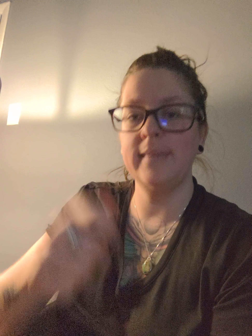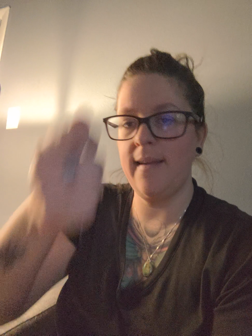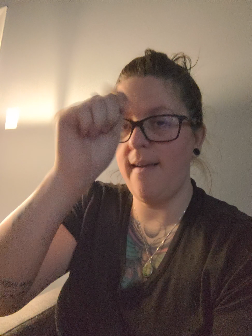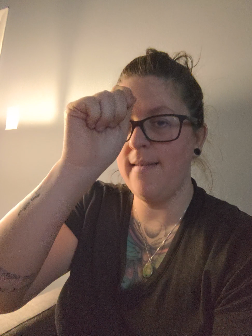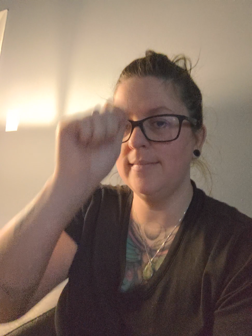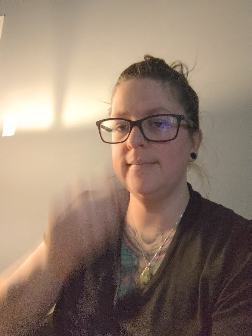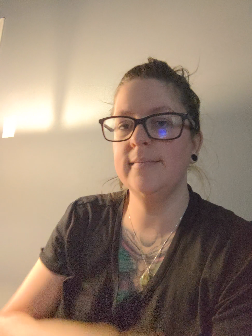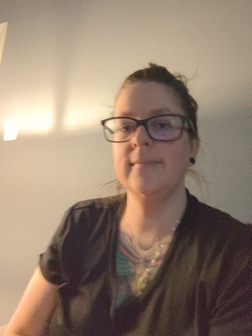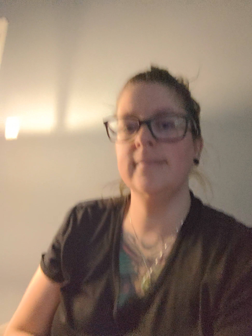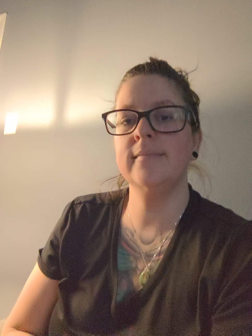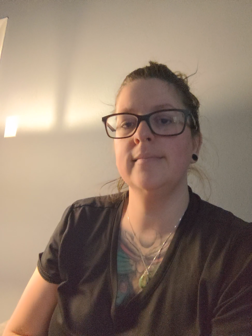hat